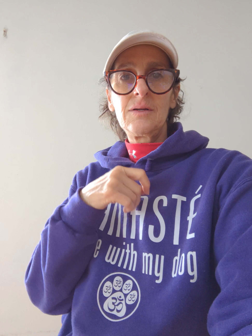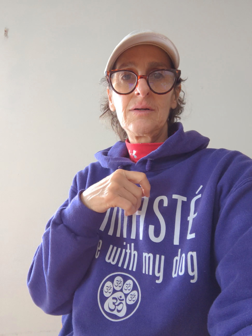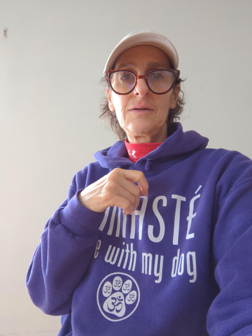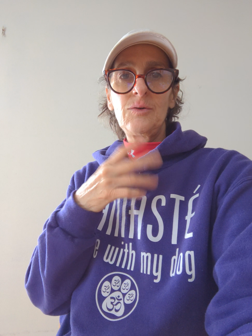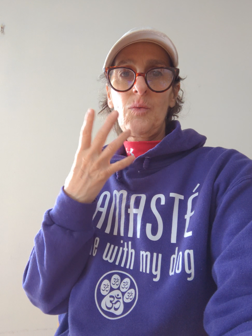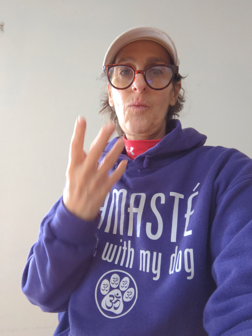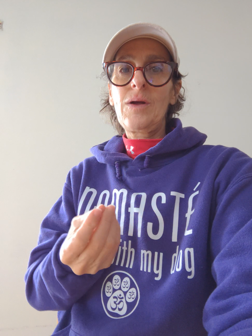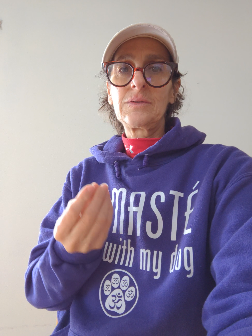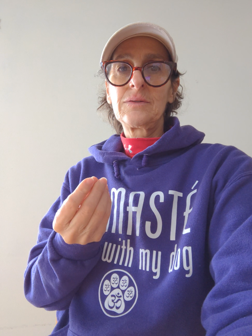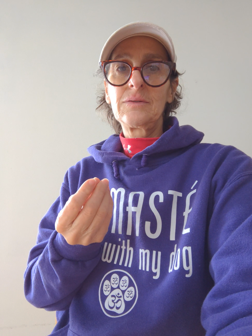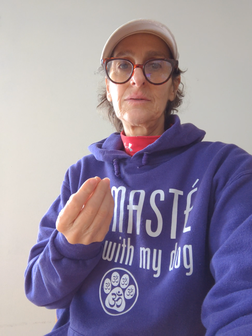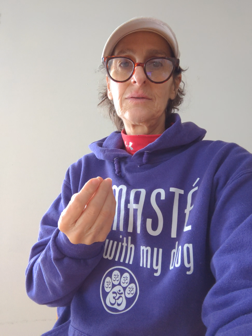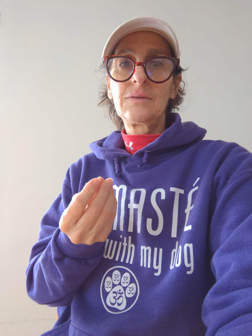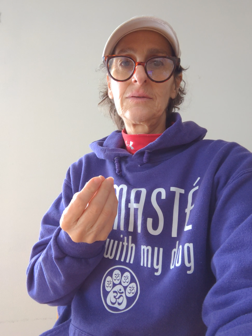wet